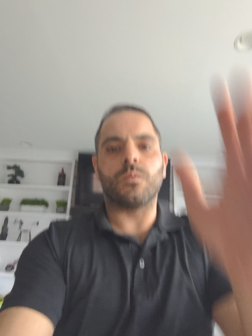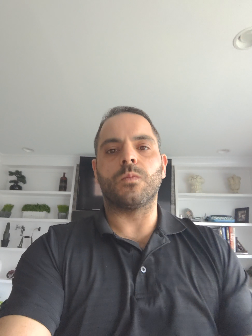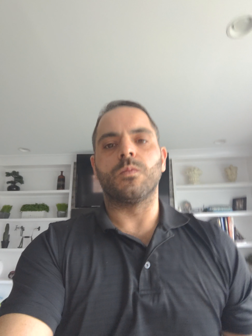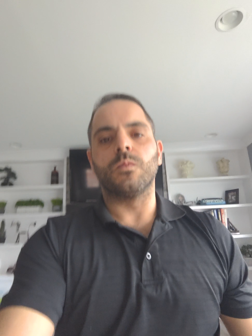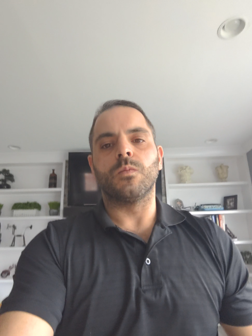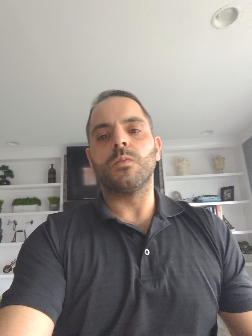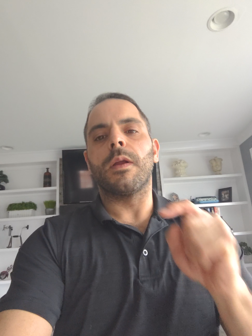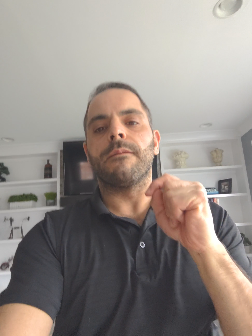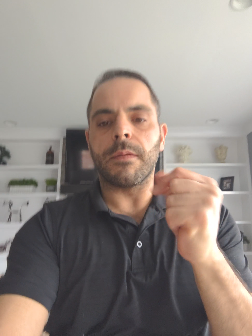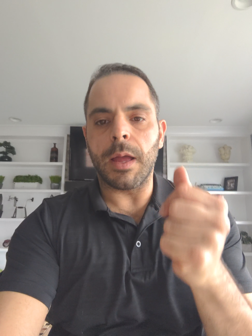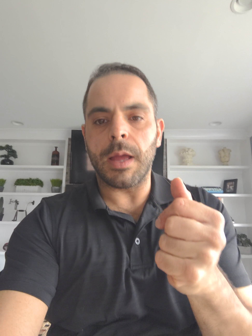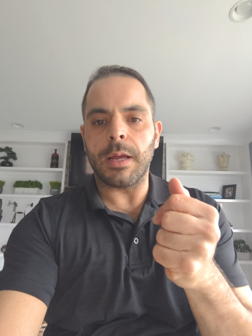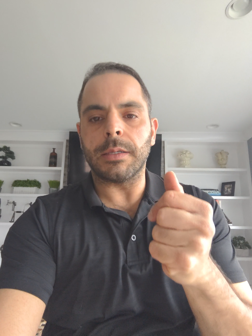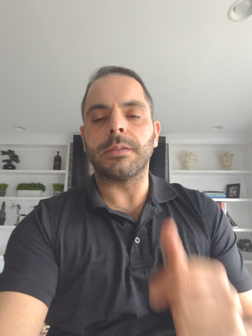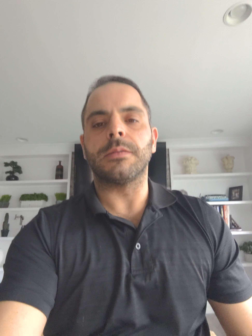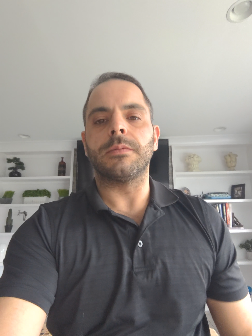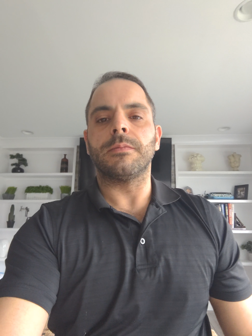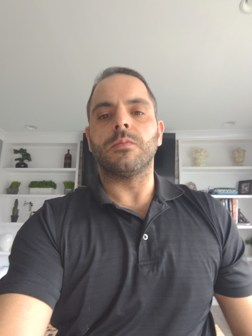fast